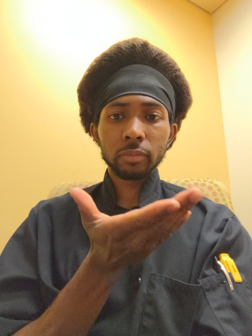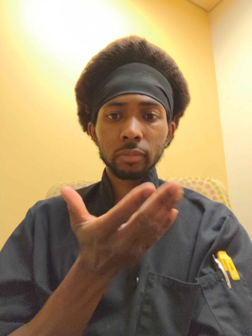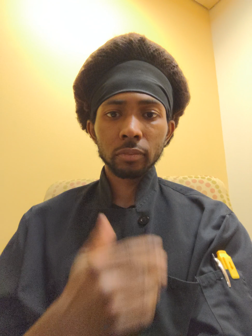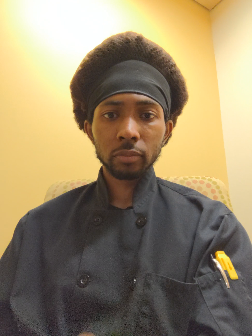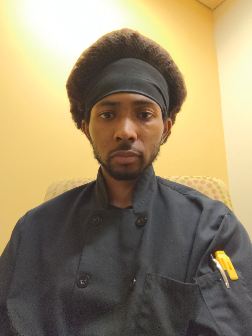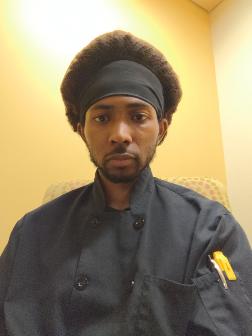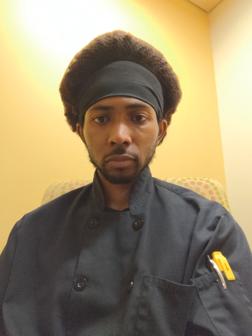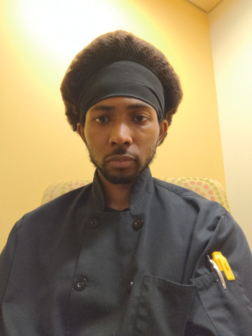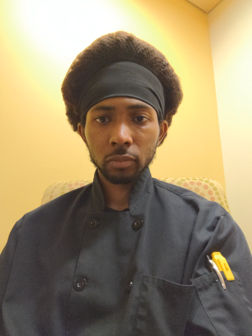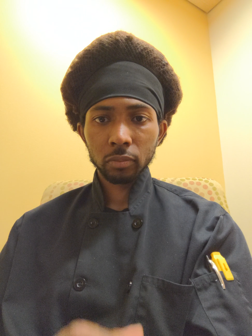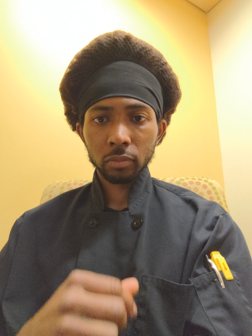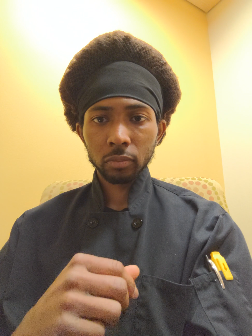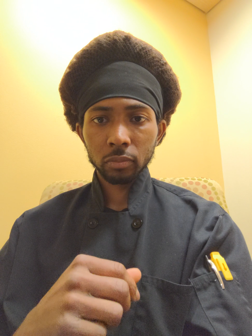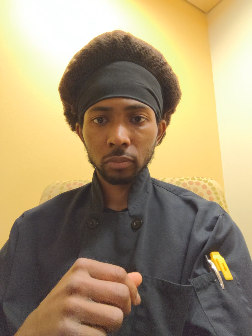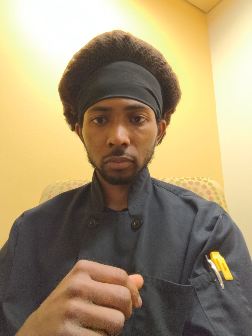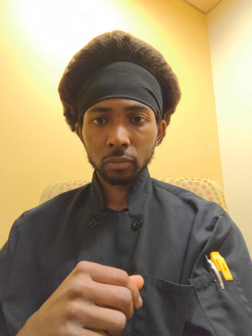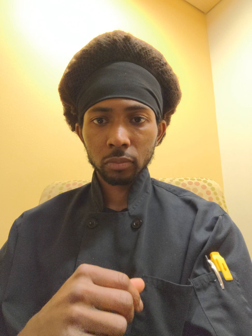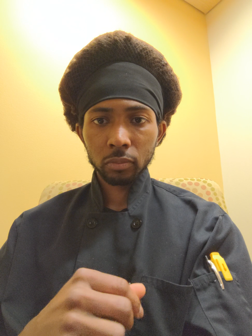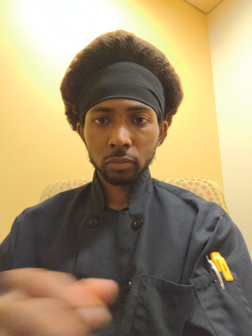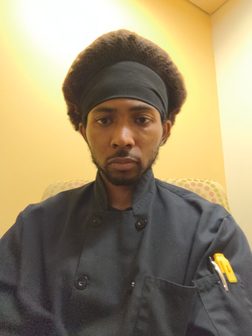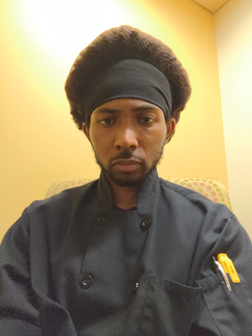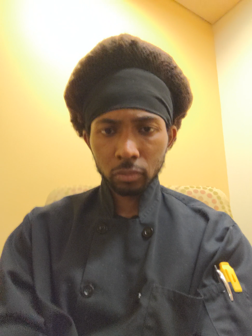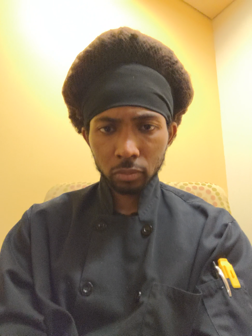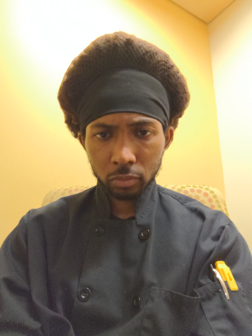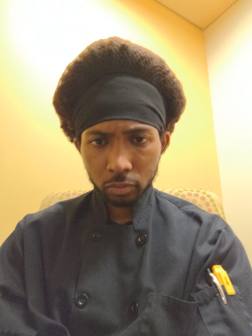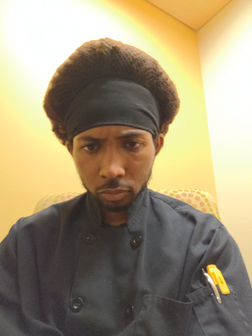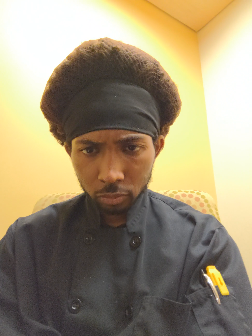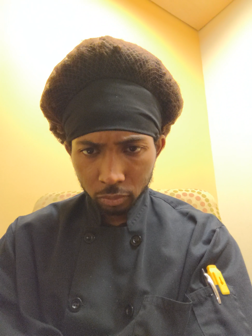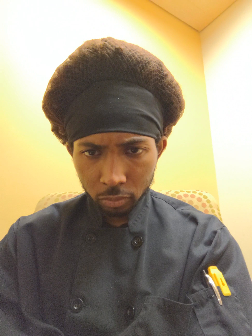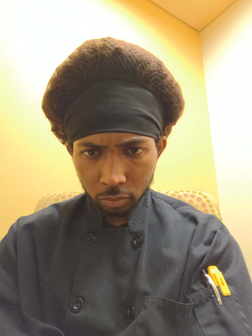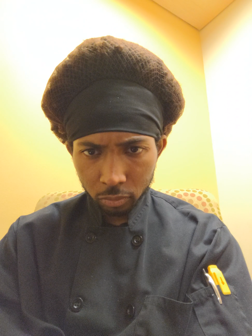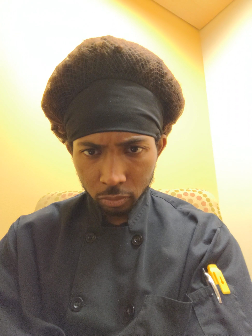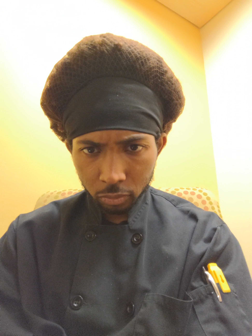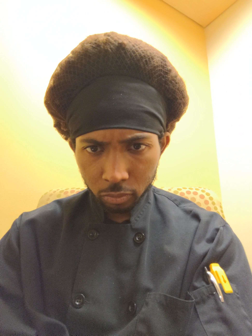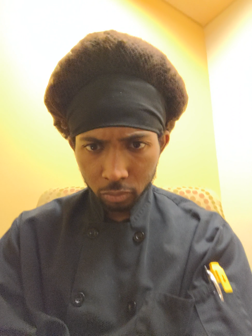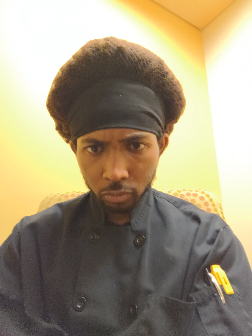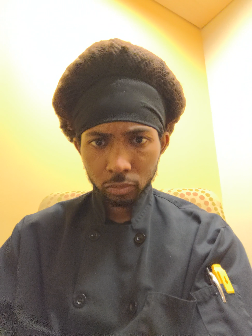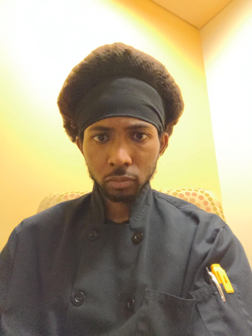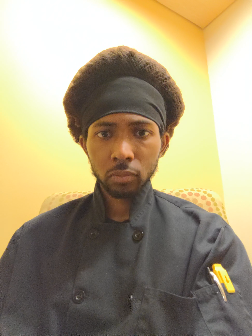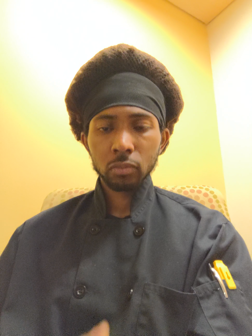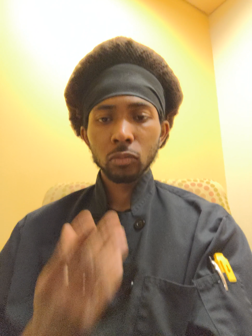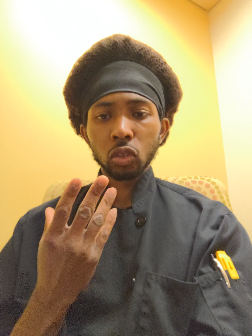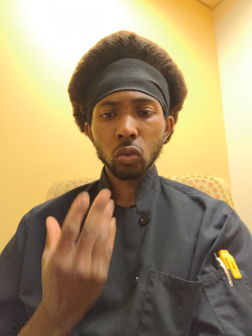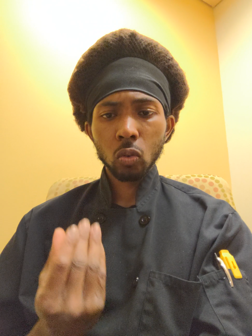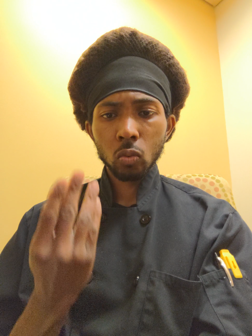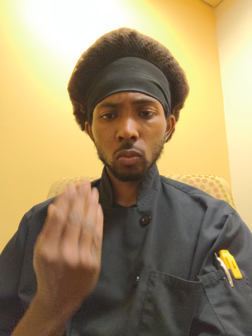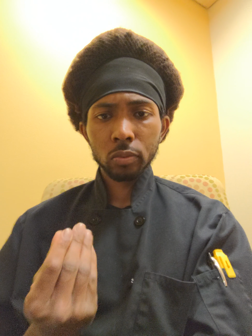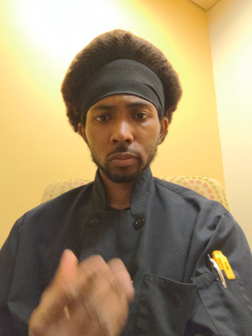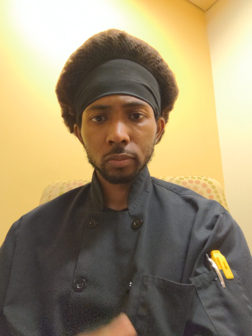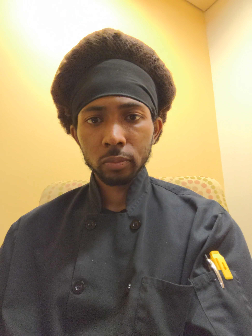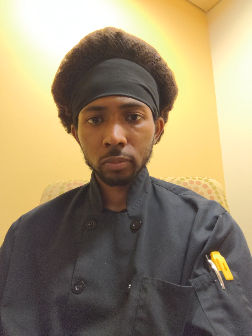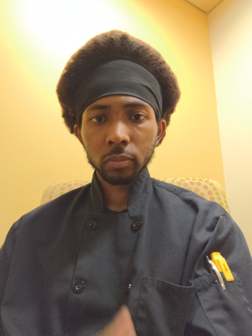gentle